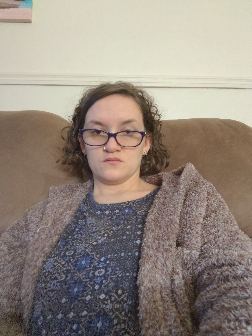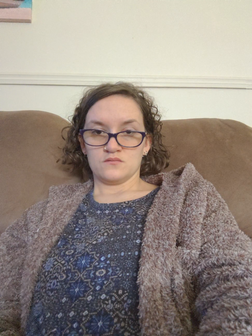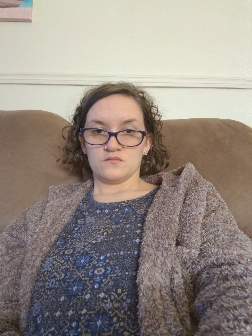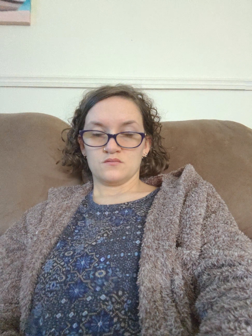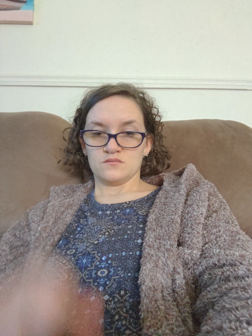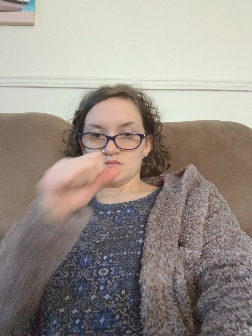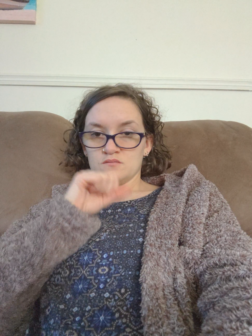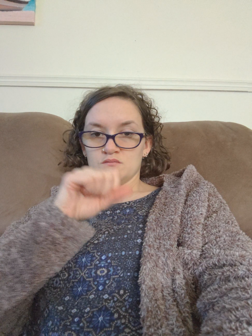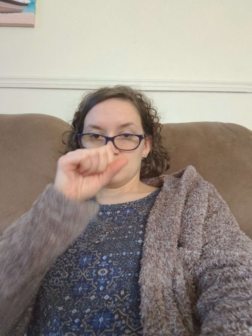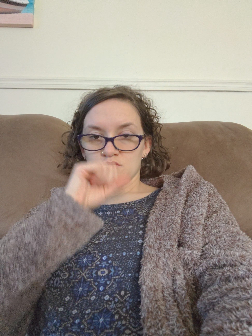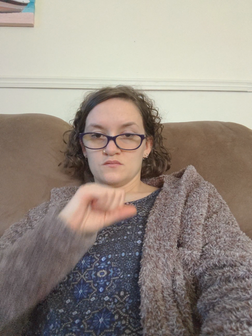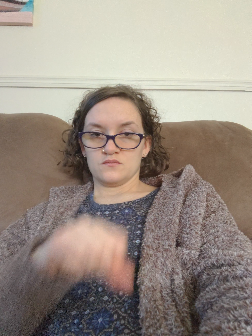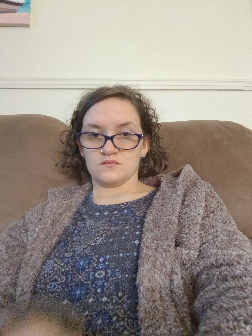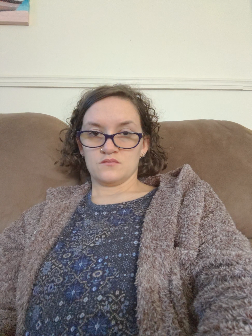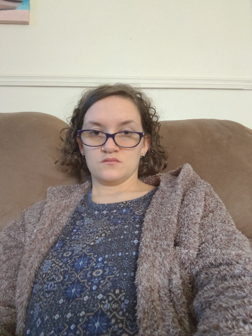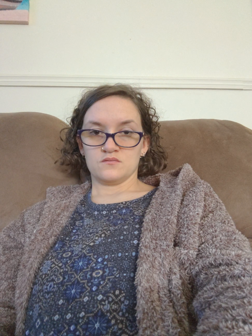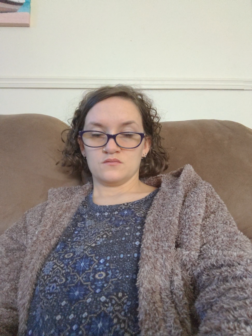ice cream